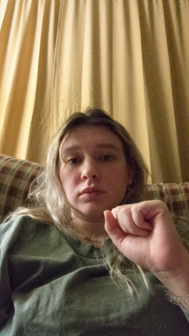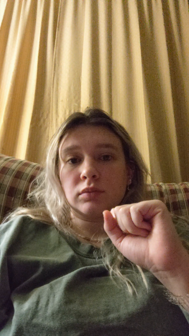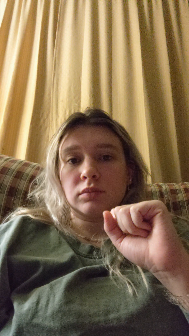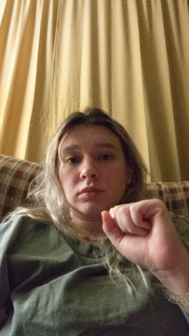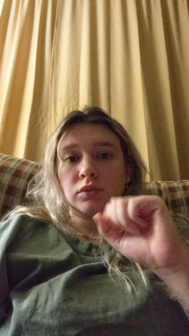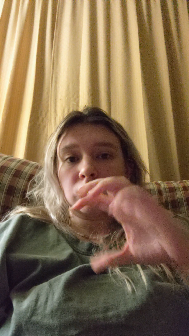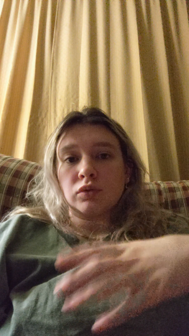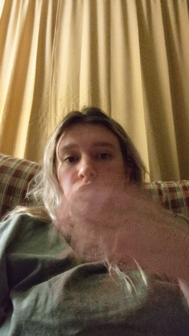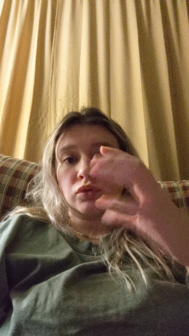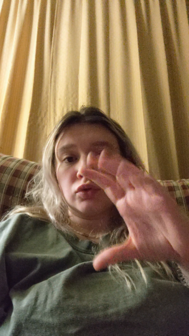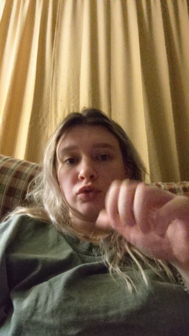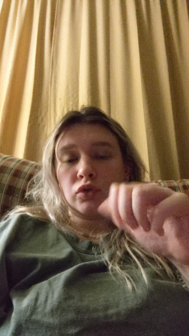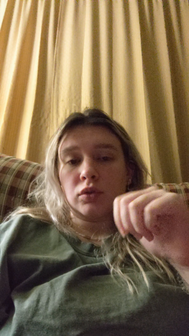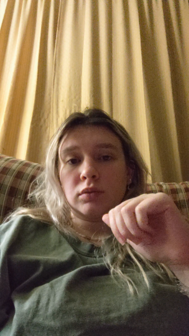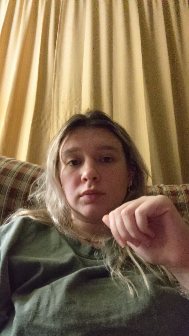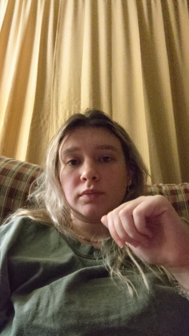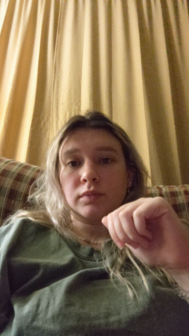jar